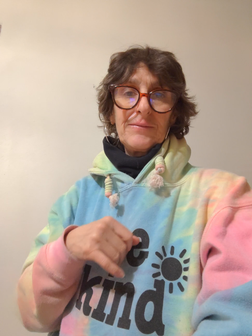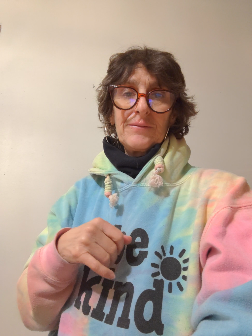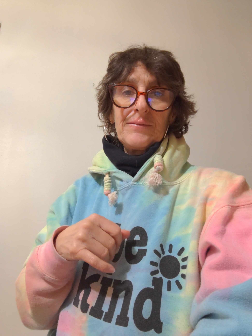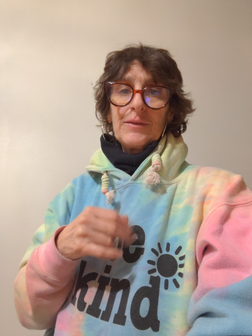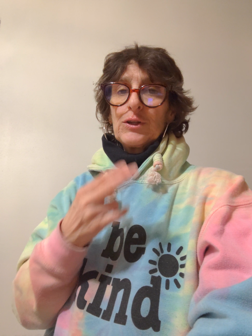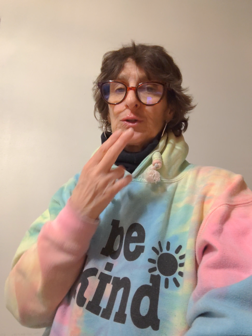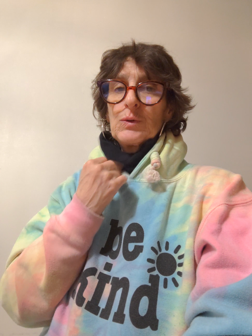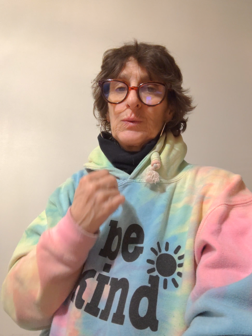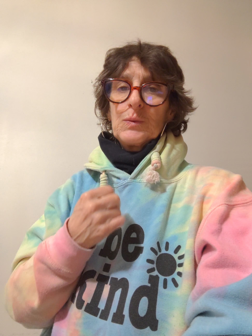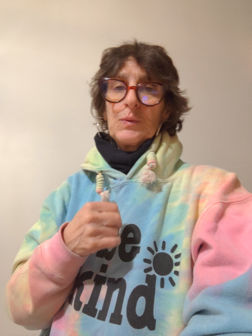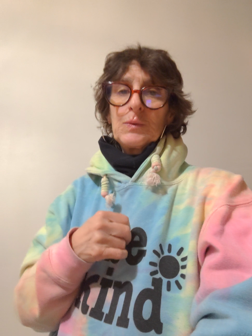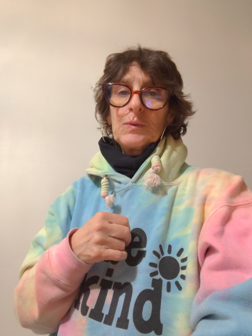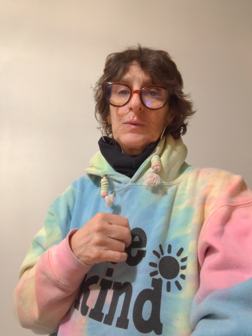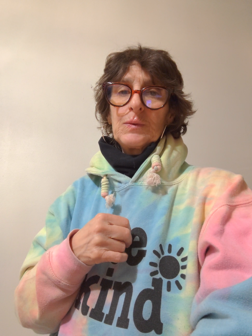cute